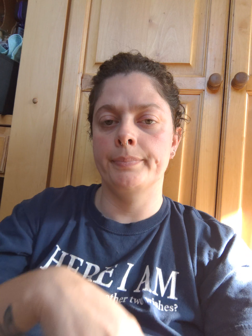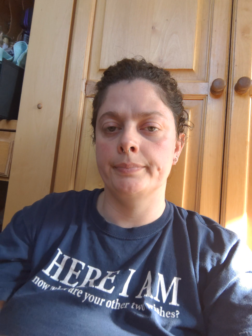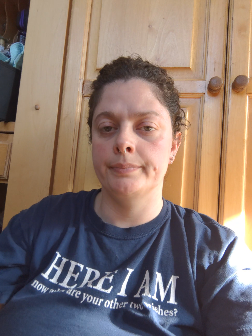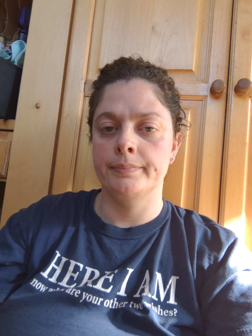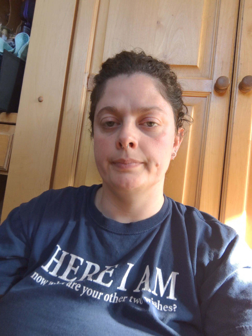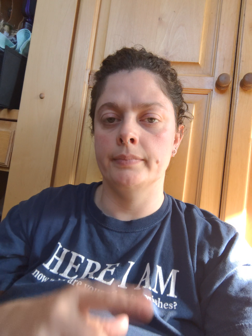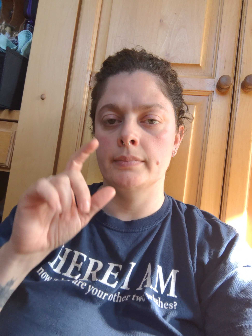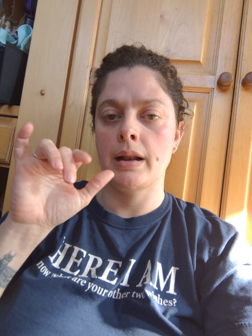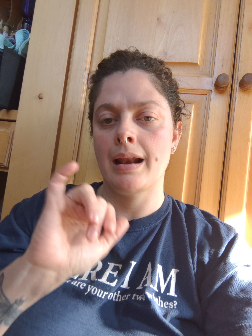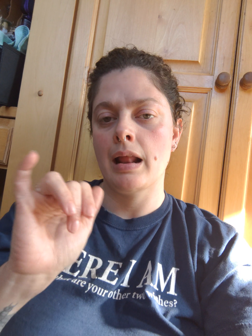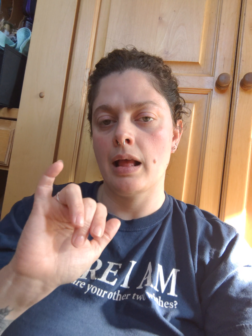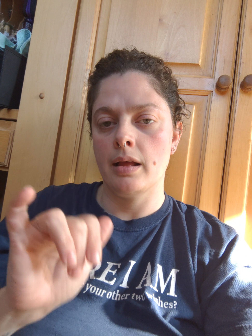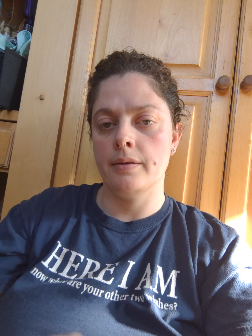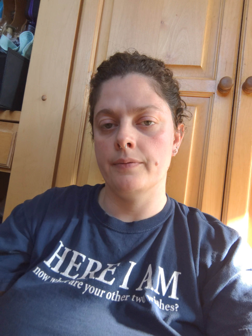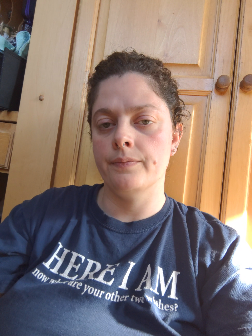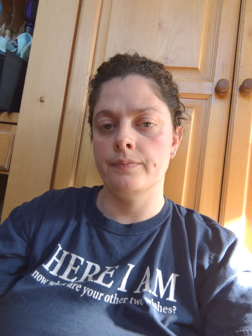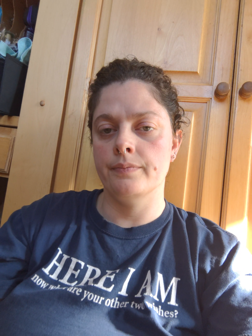like